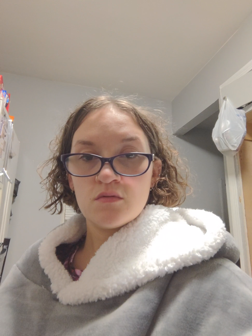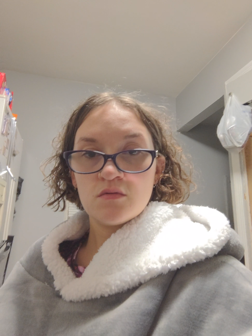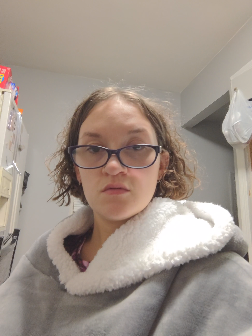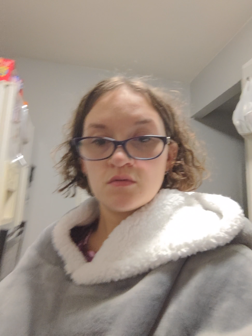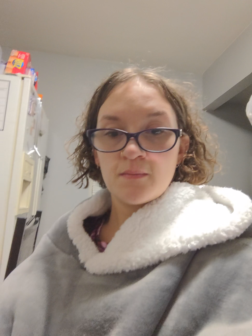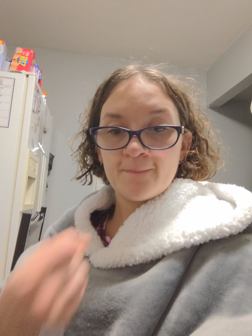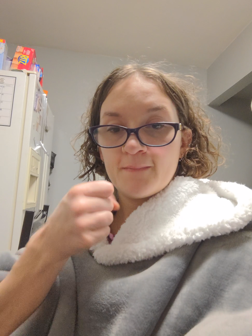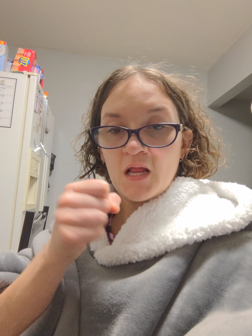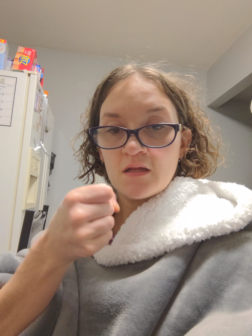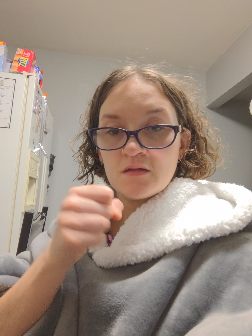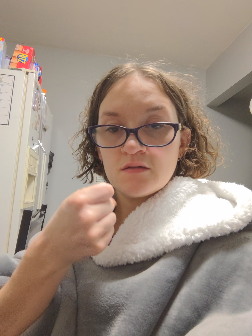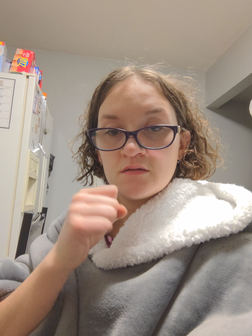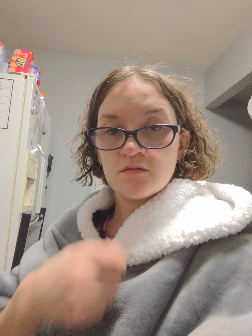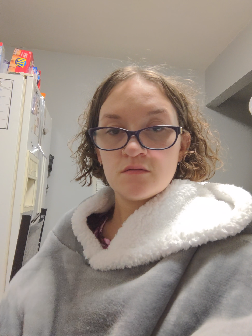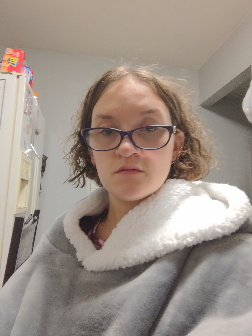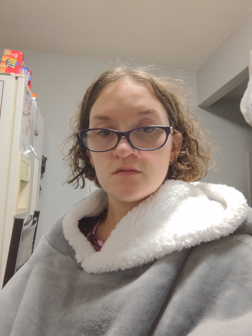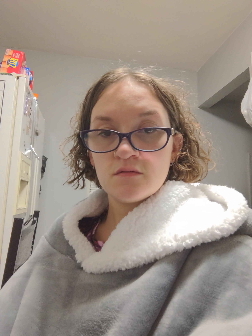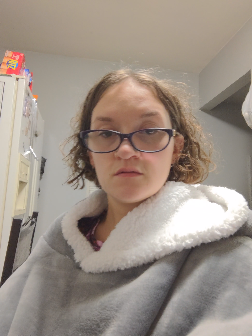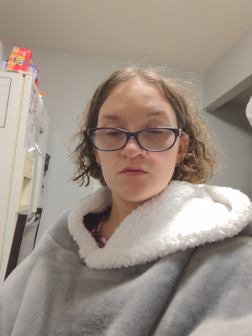make